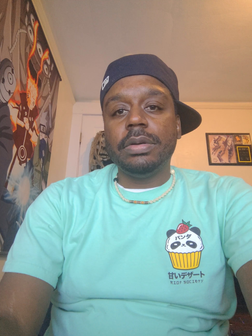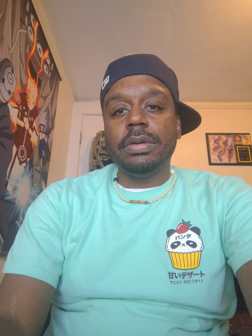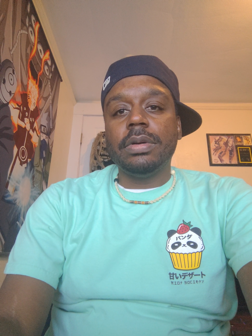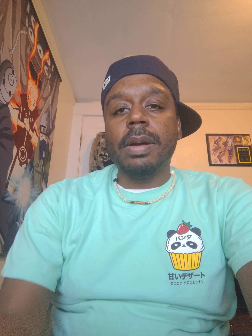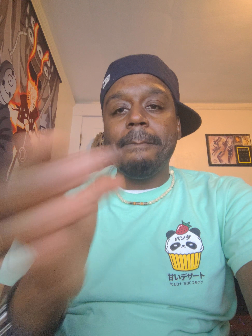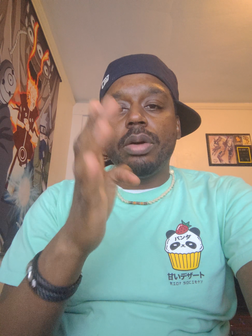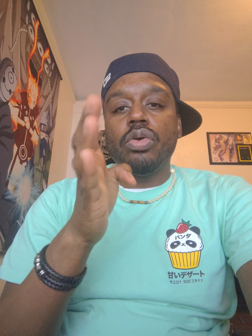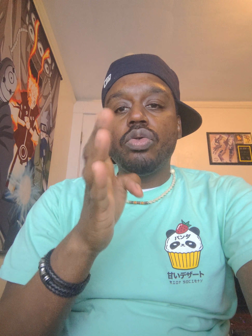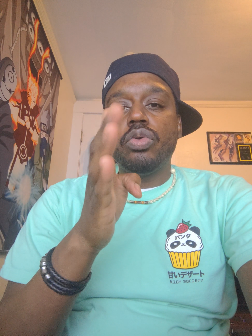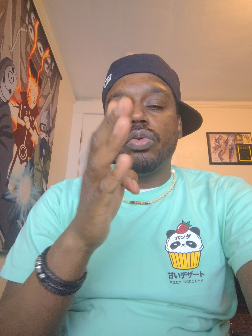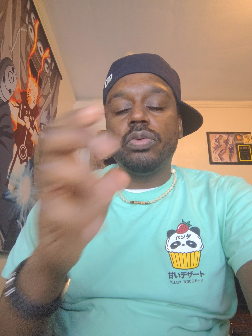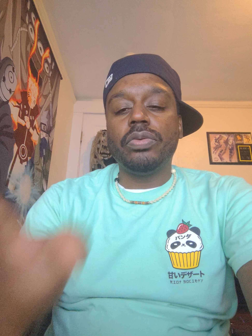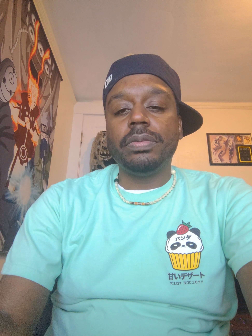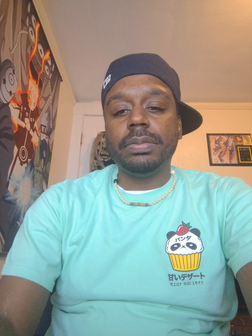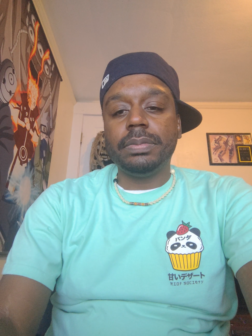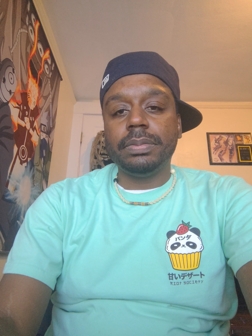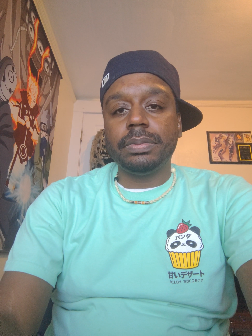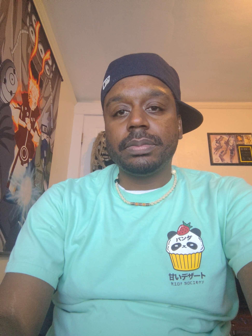blue